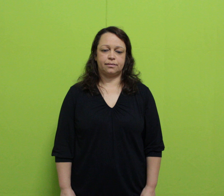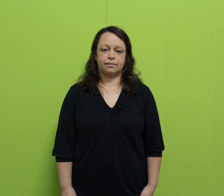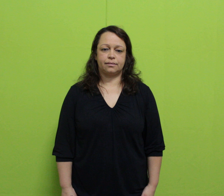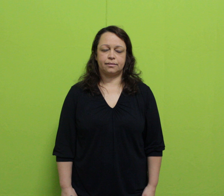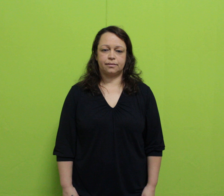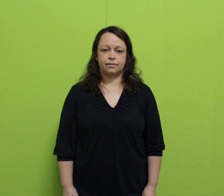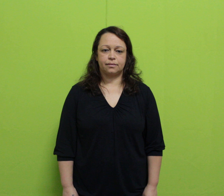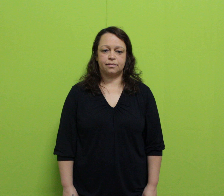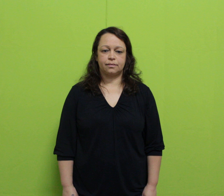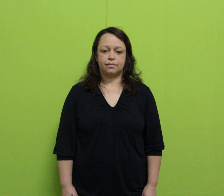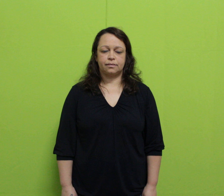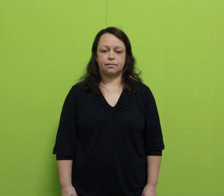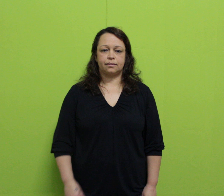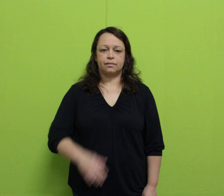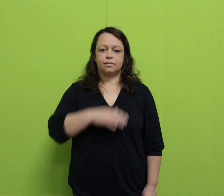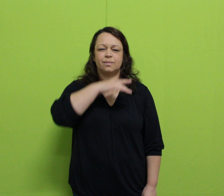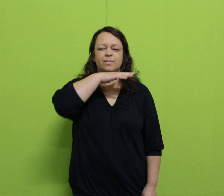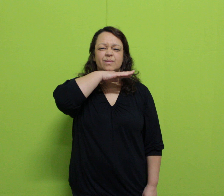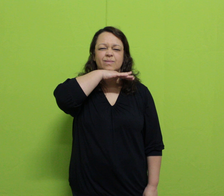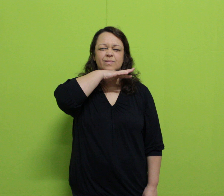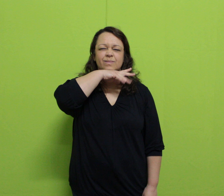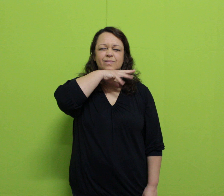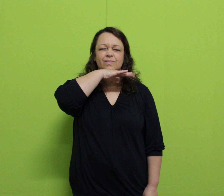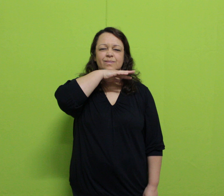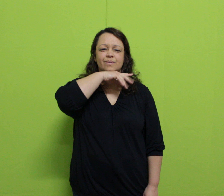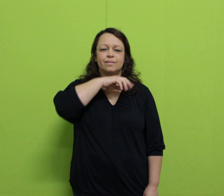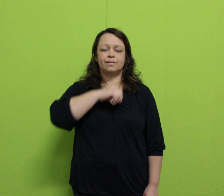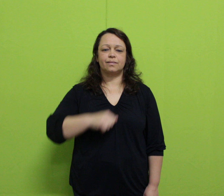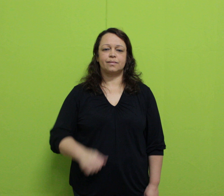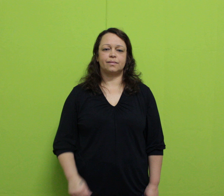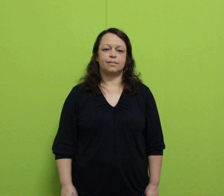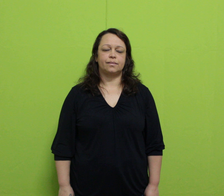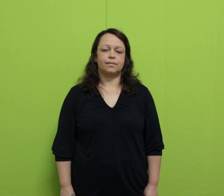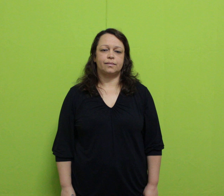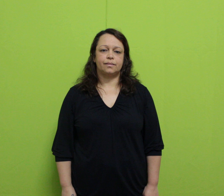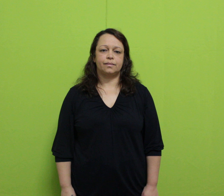ruim